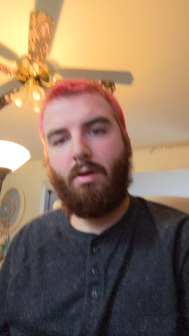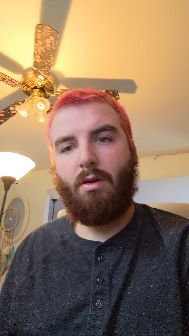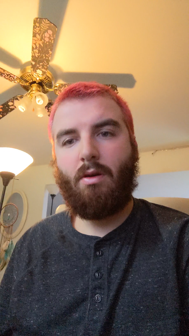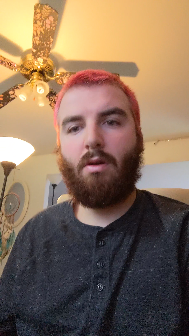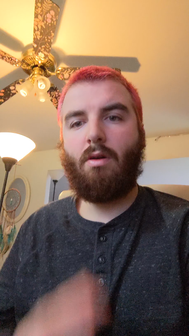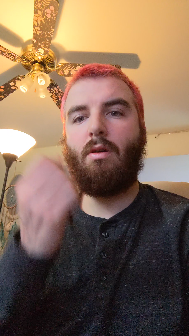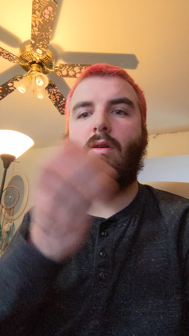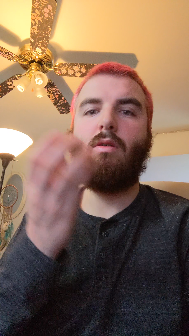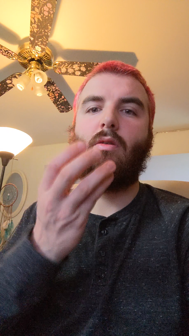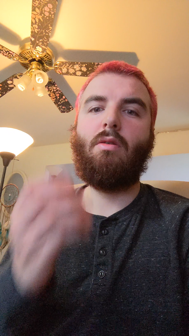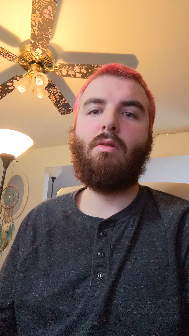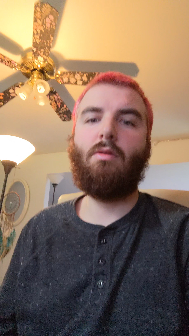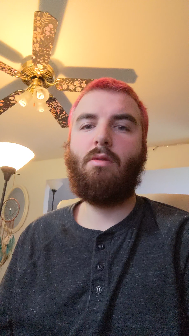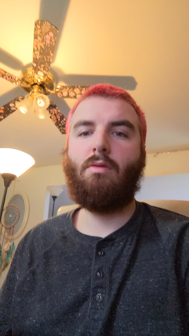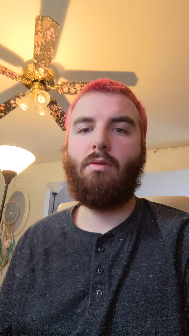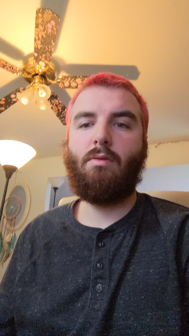shake